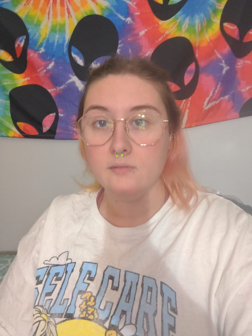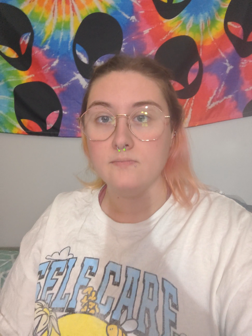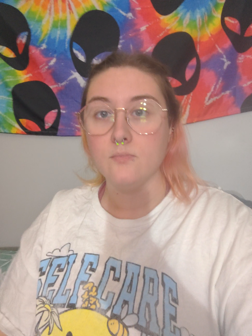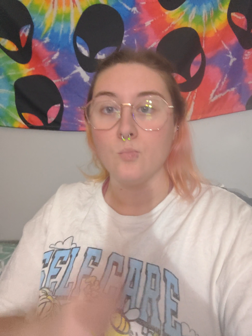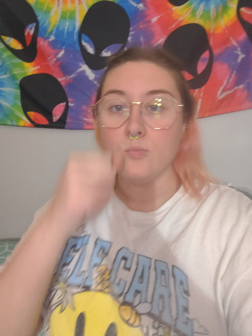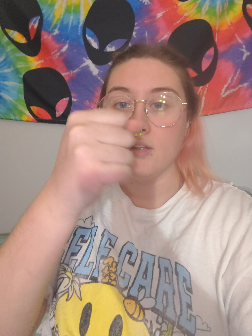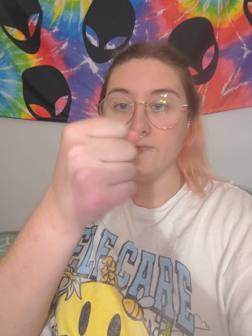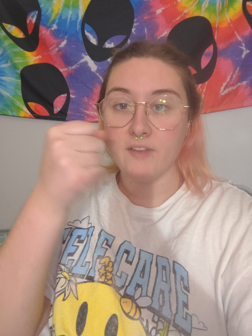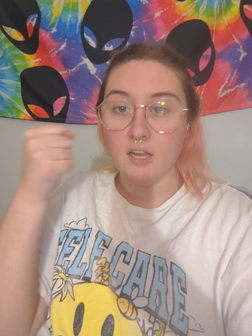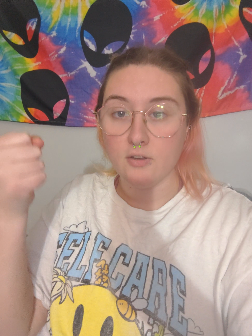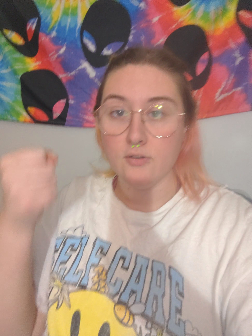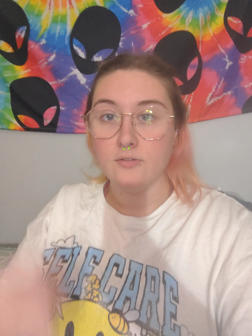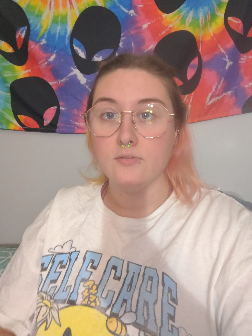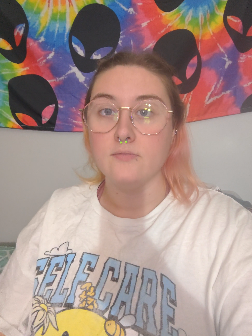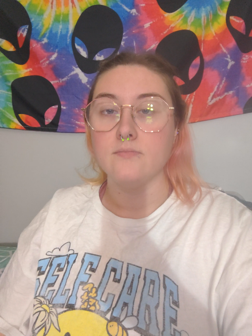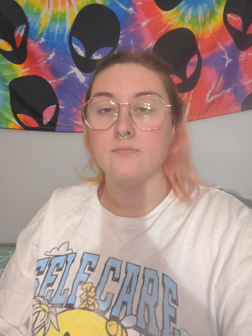refrigerator